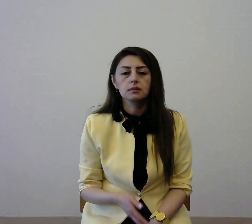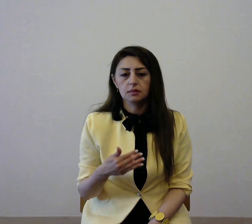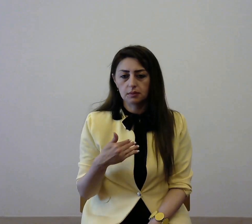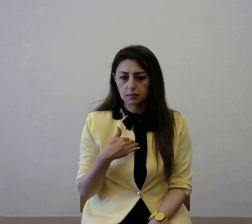mən